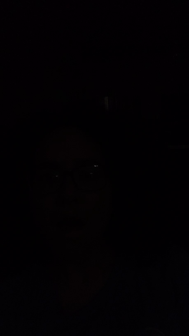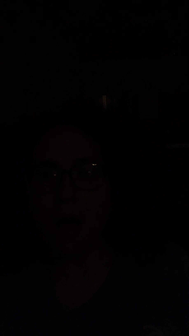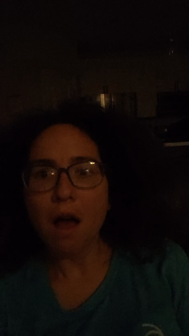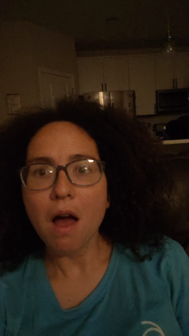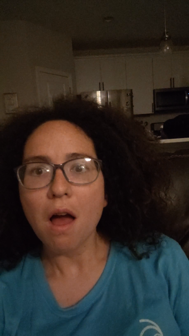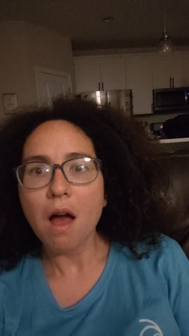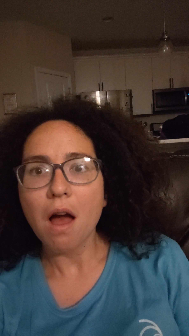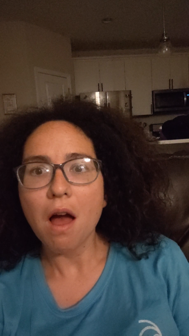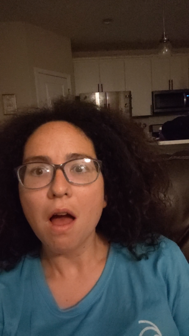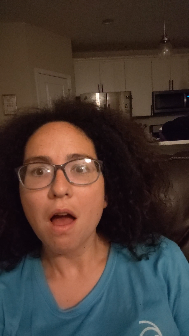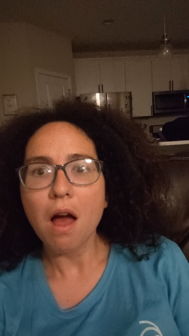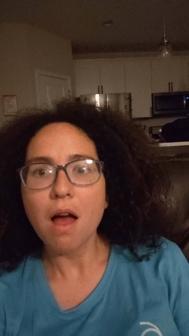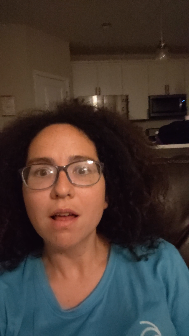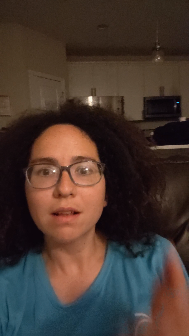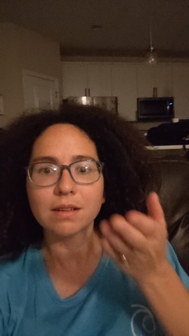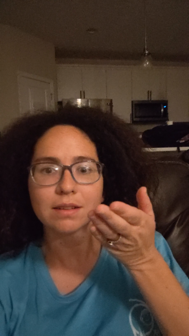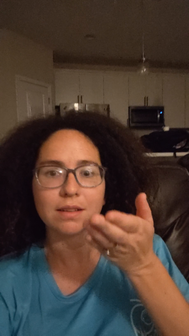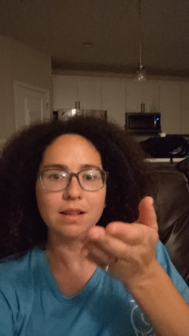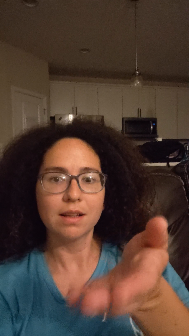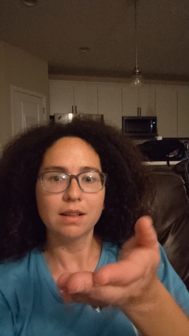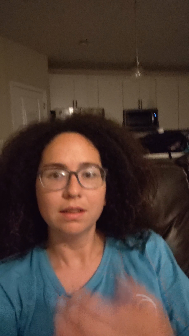oven